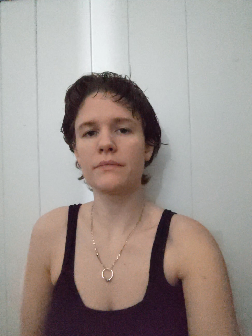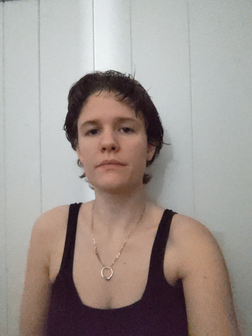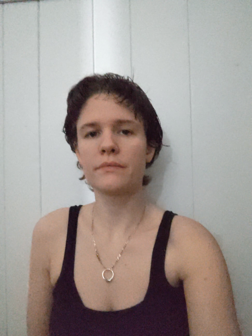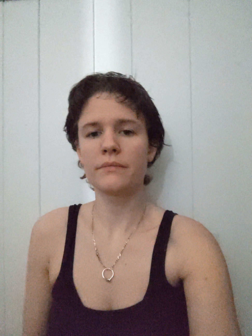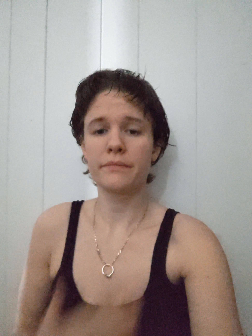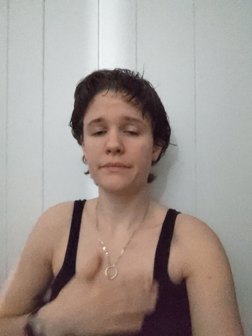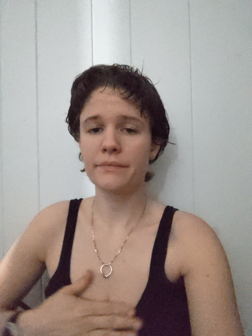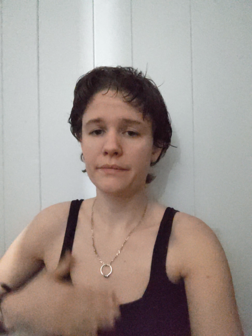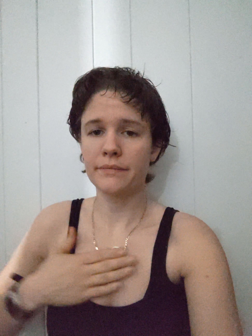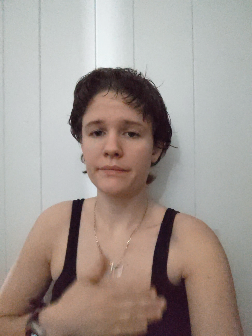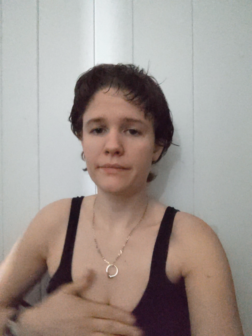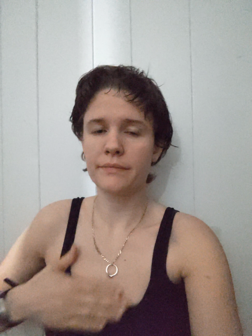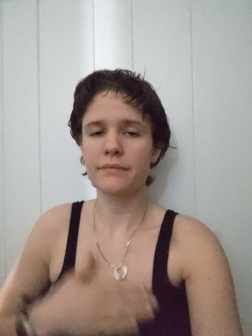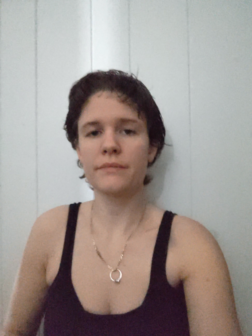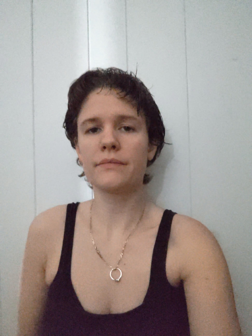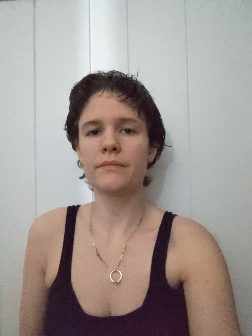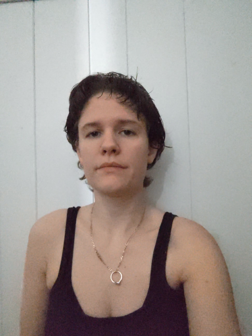please